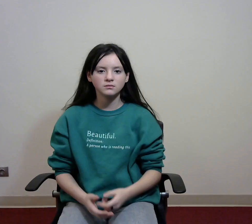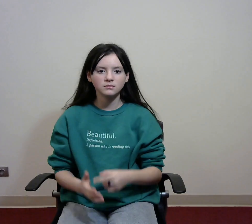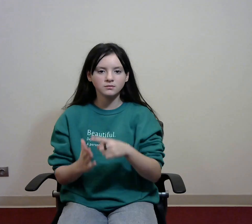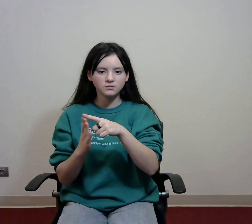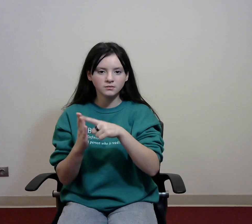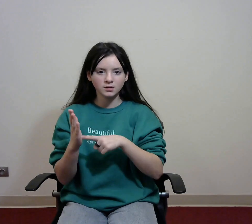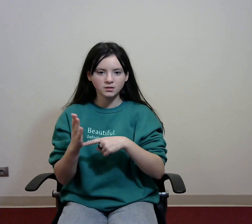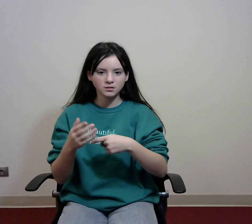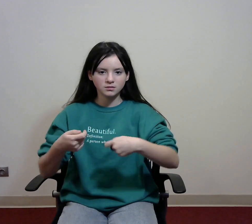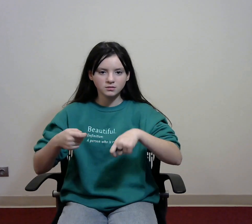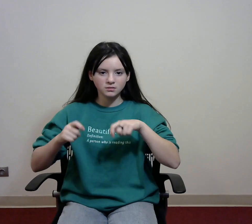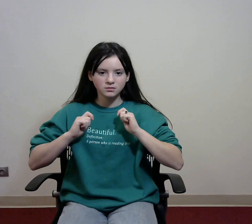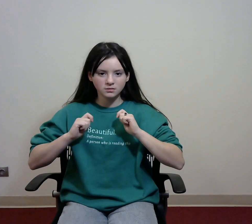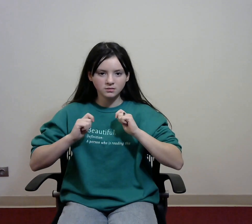etibarnamə